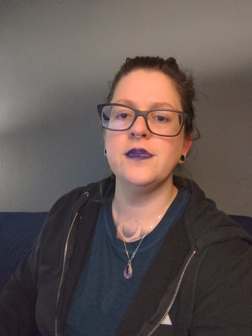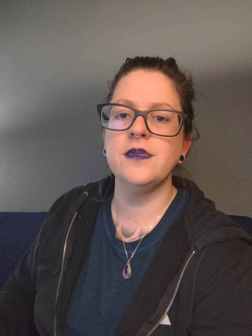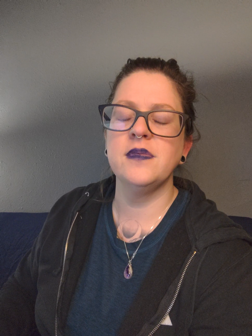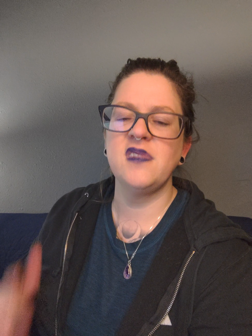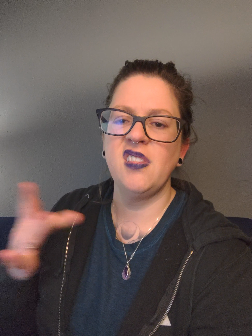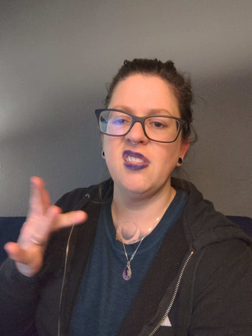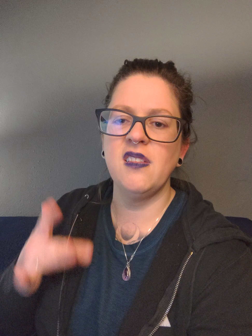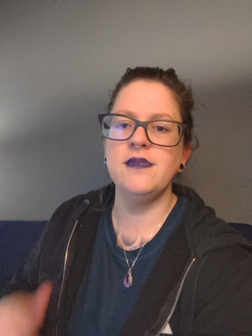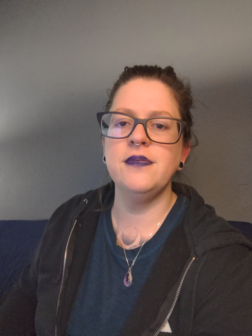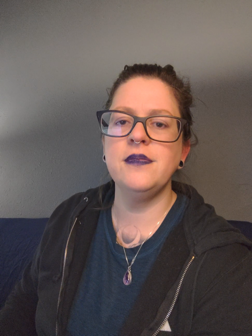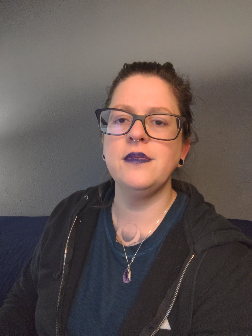yucky